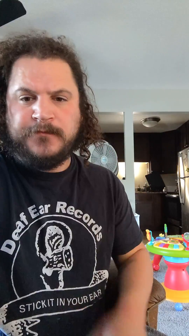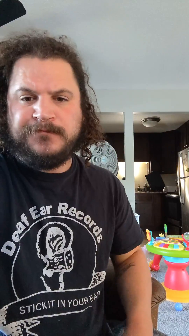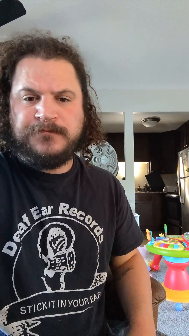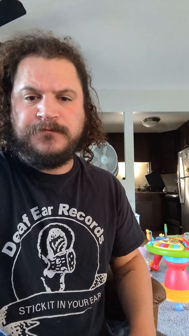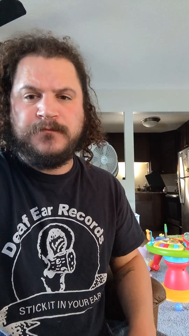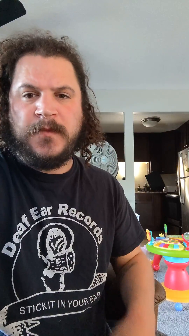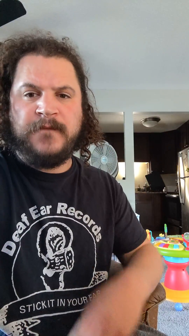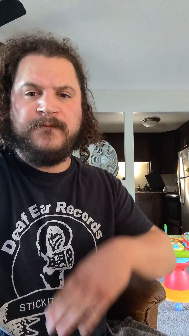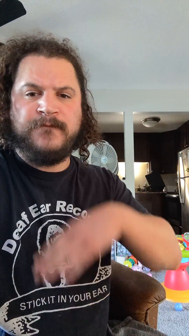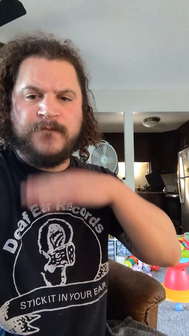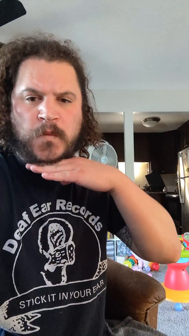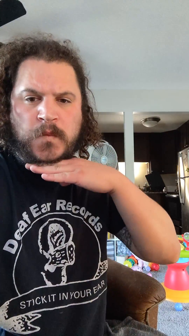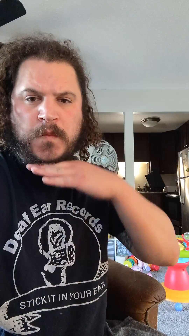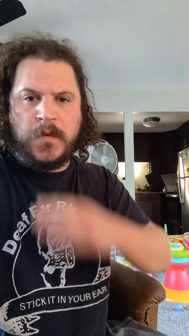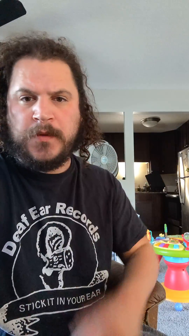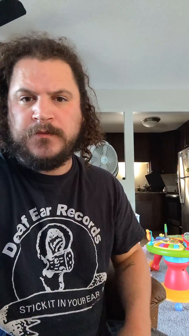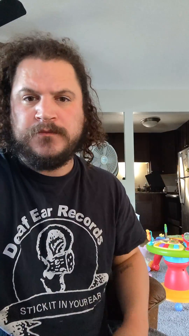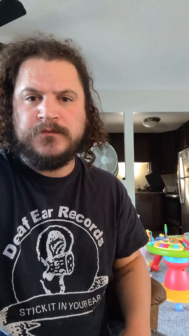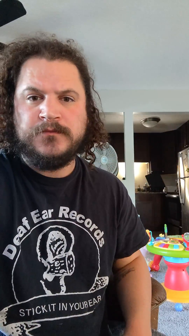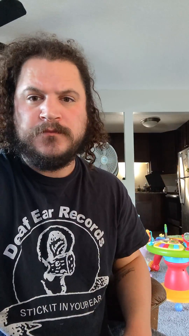full